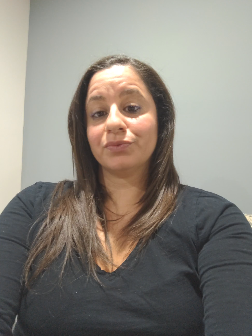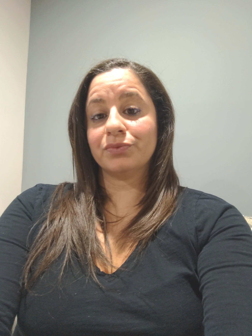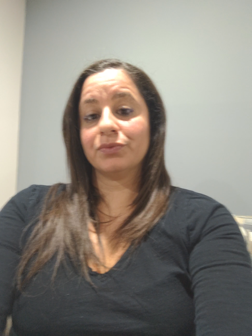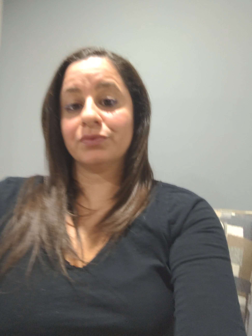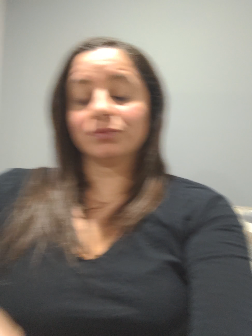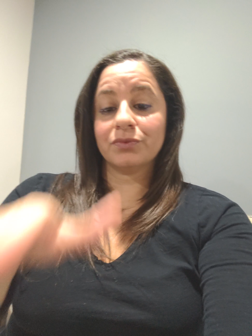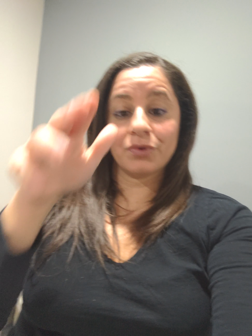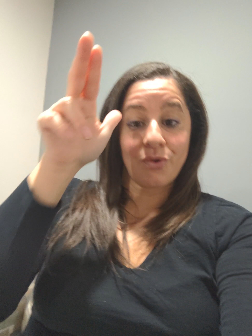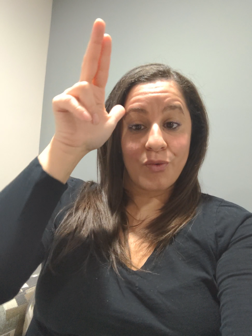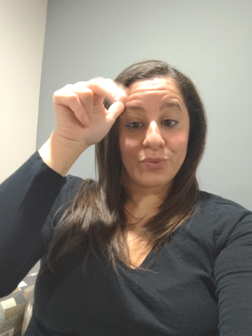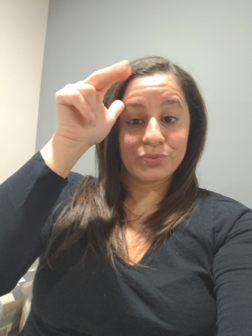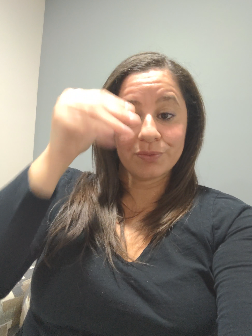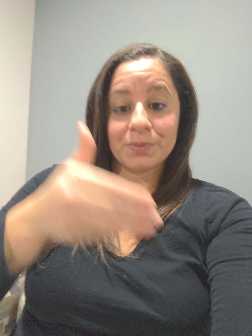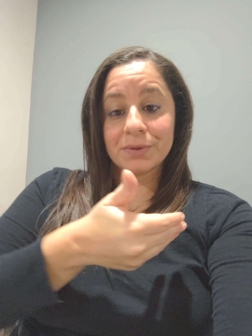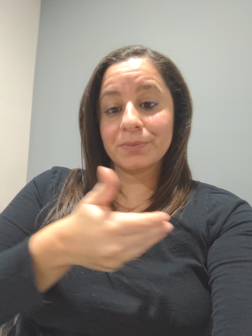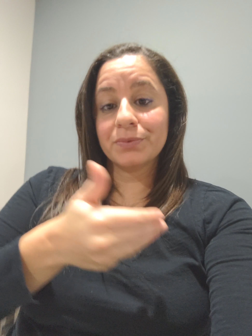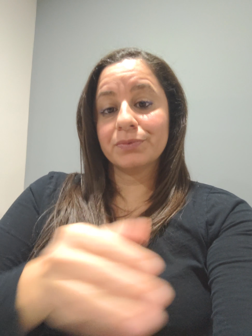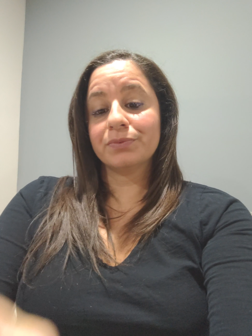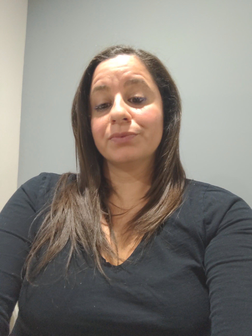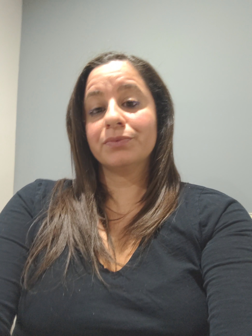donkey